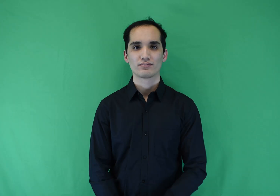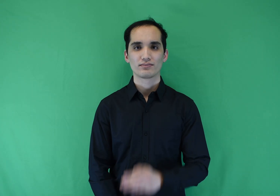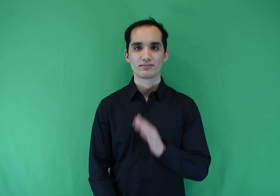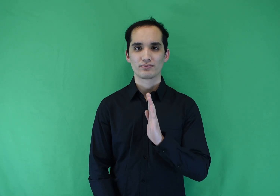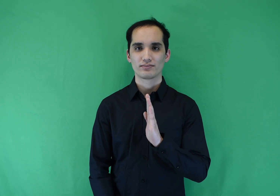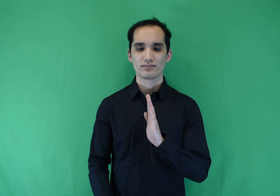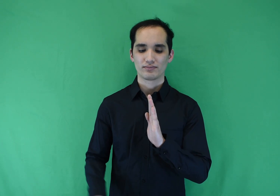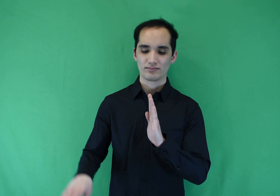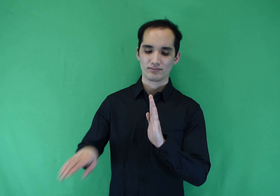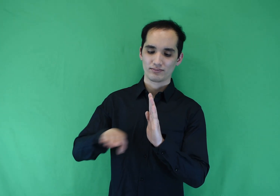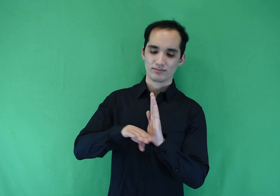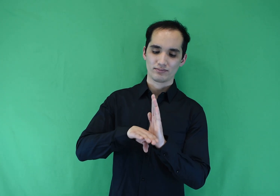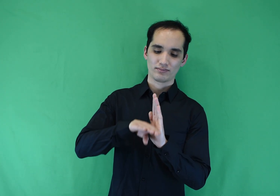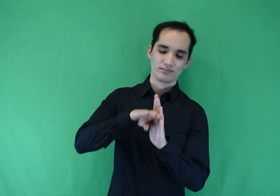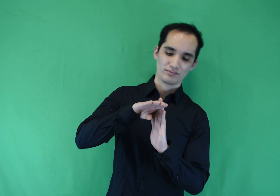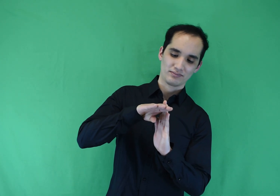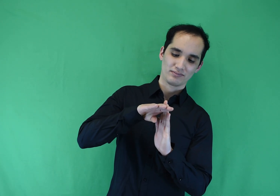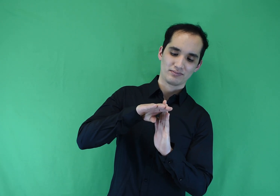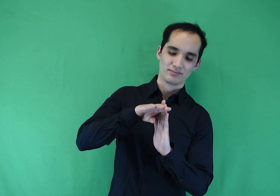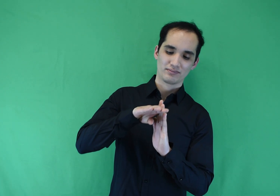elevado